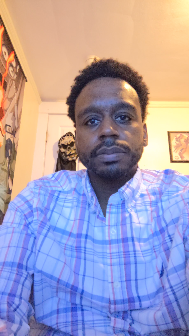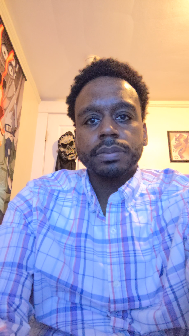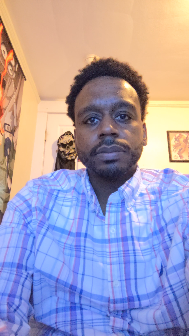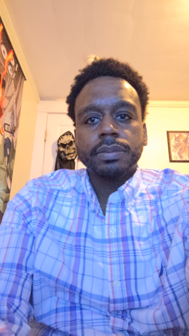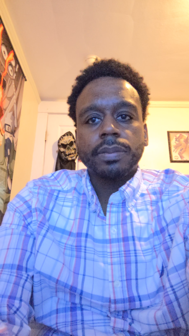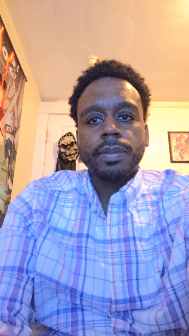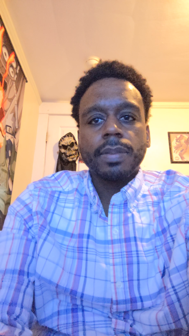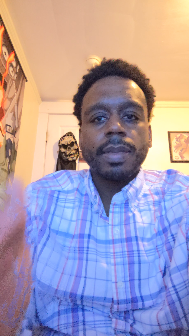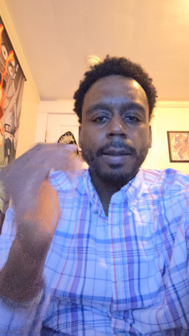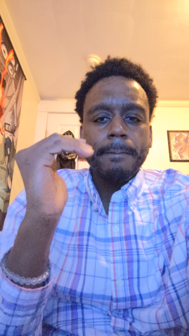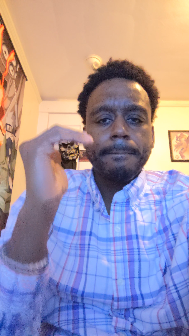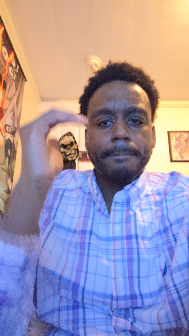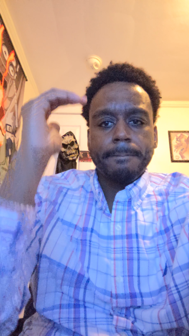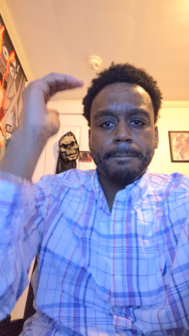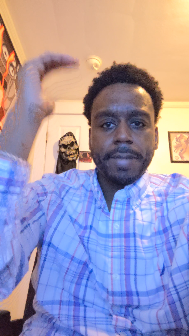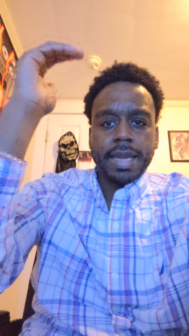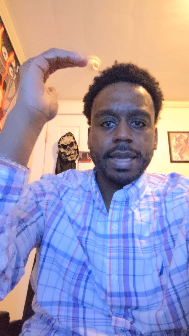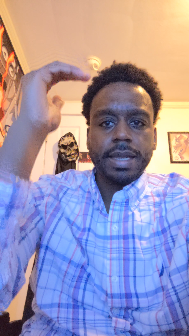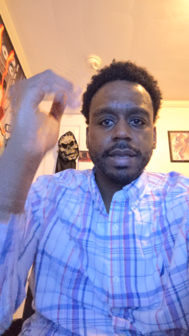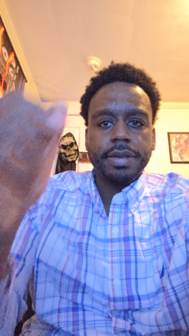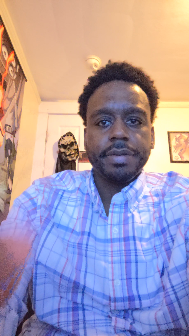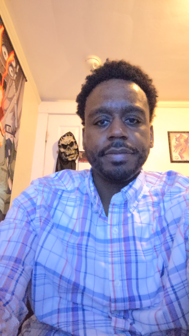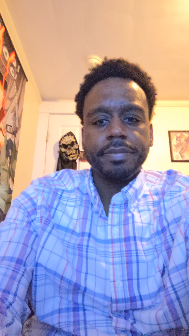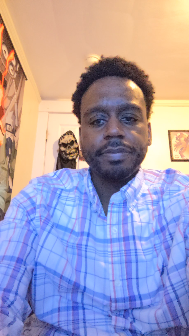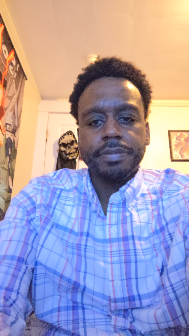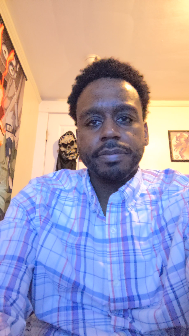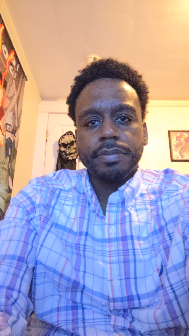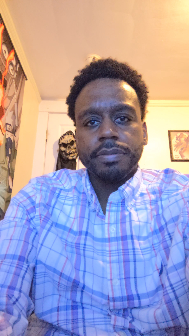big